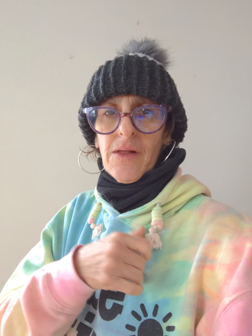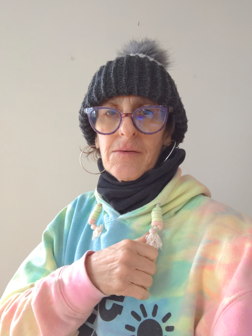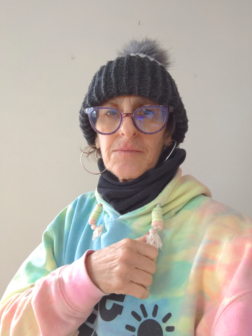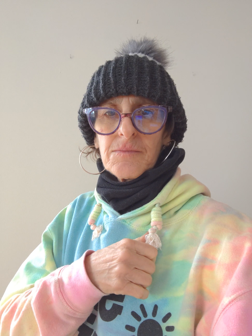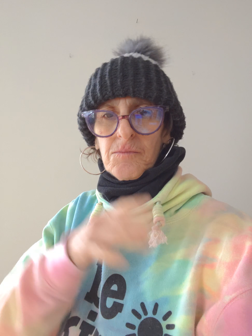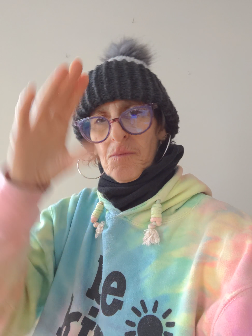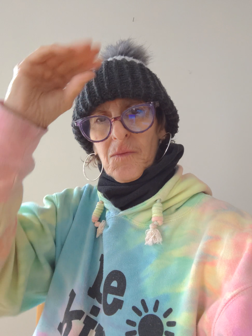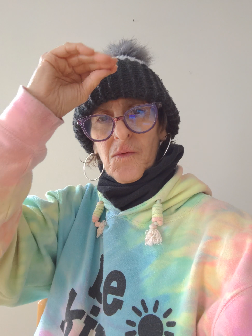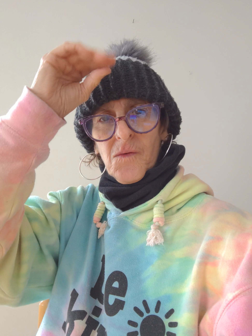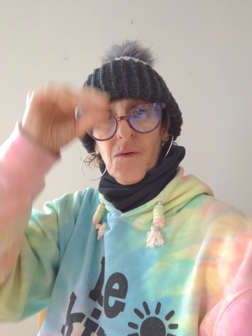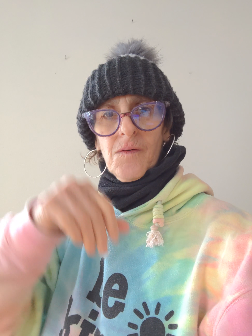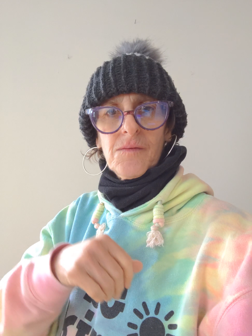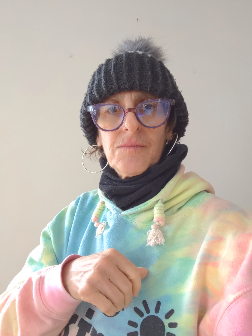boy